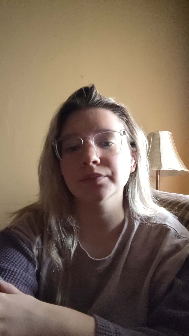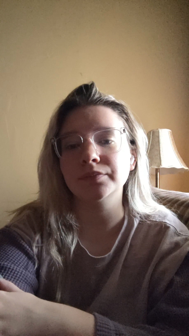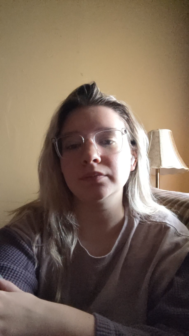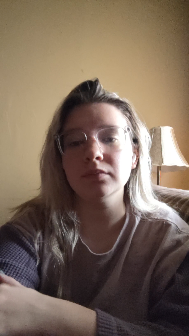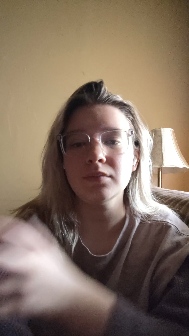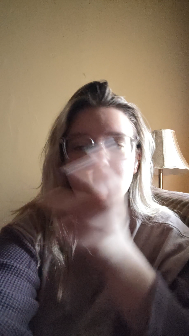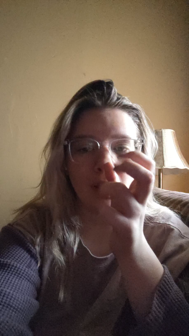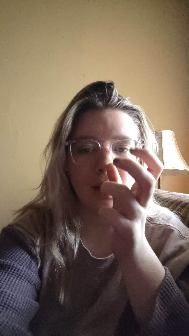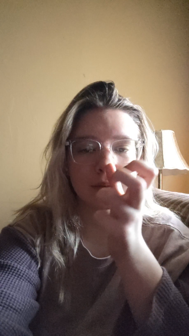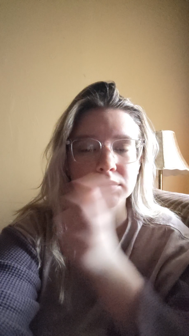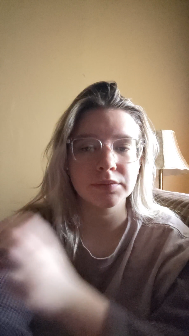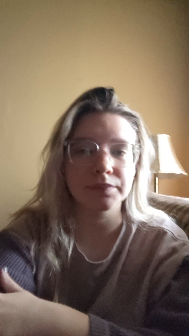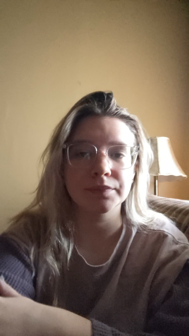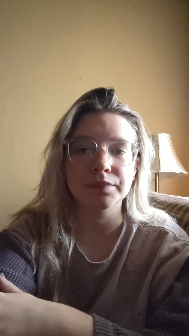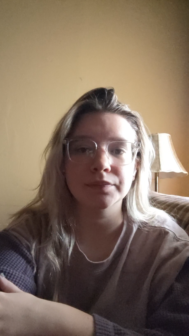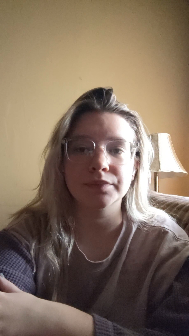ant